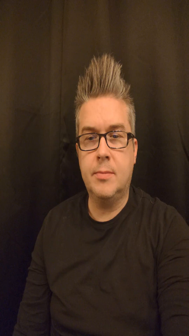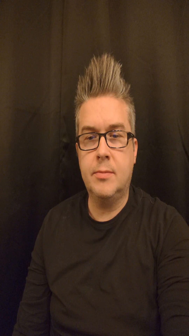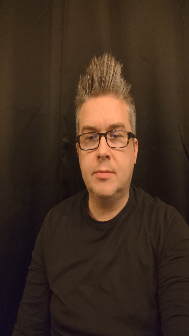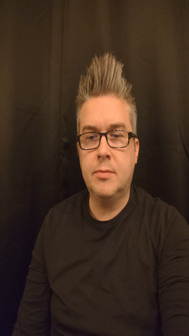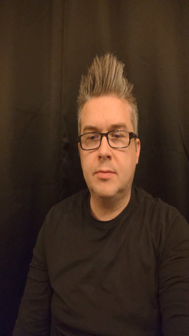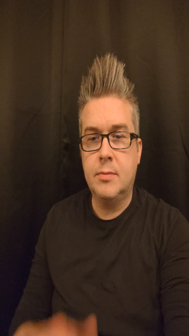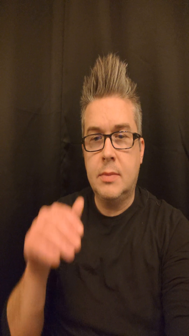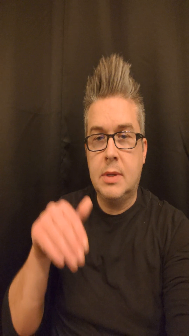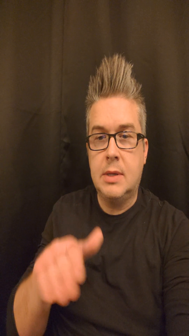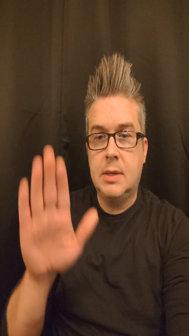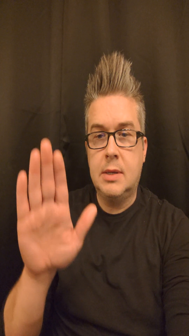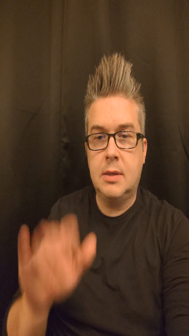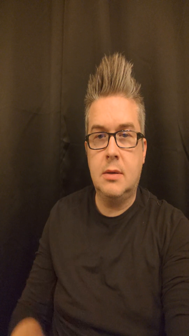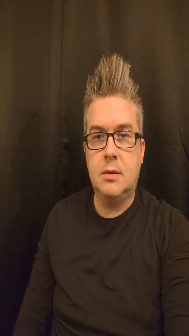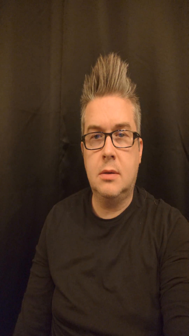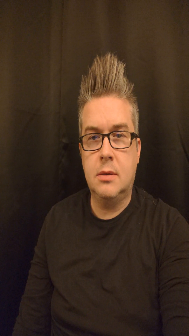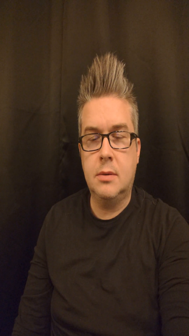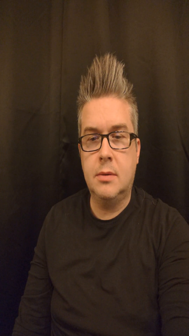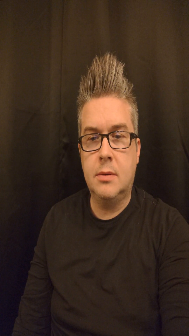into